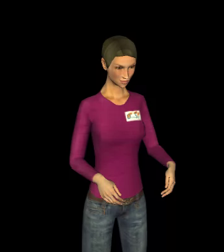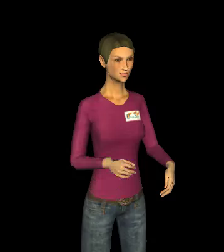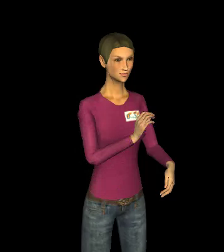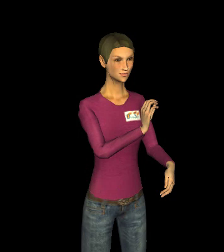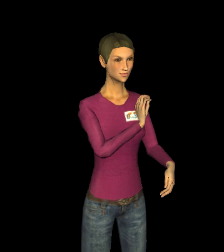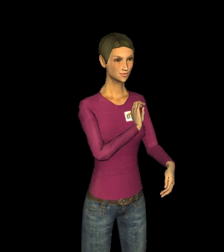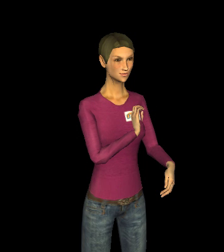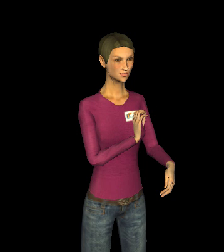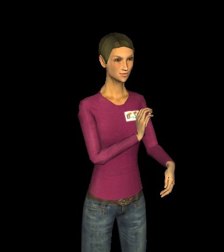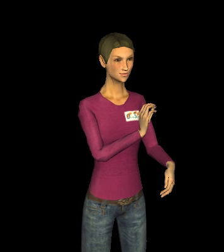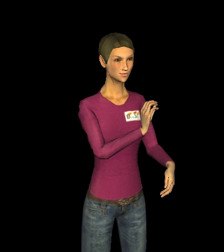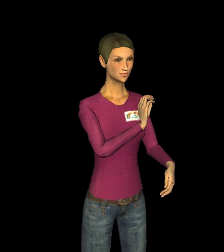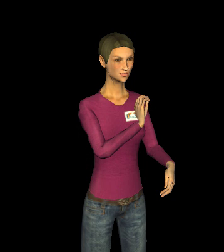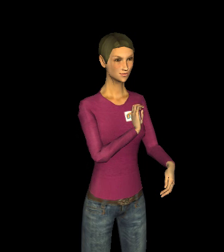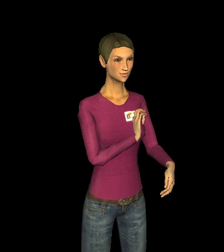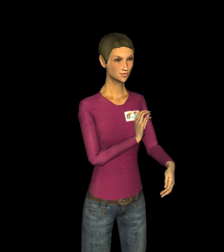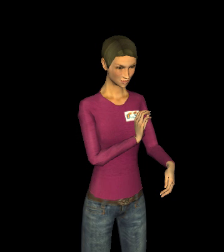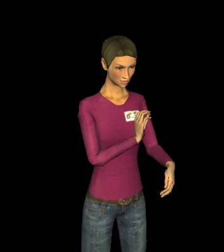يحاول